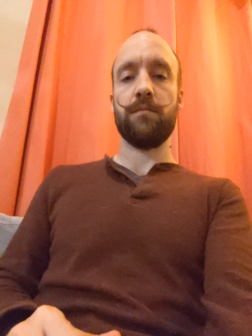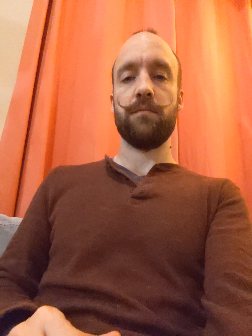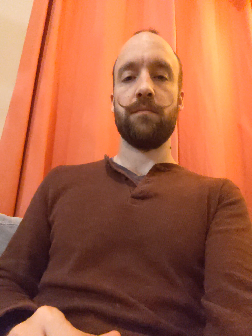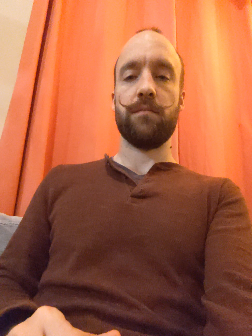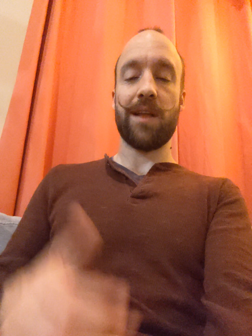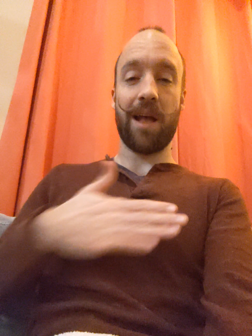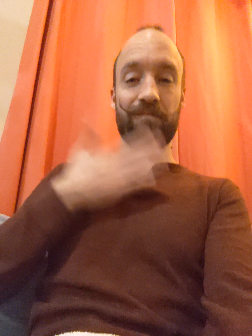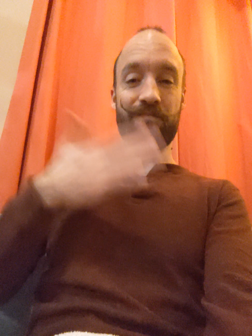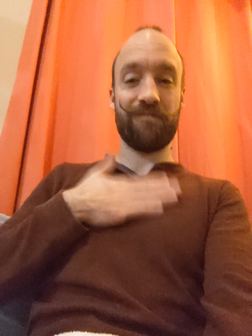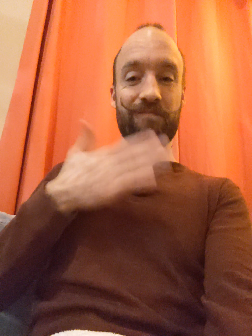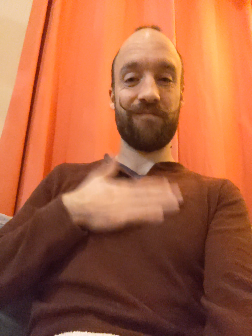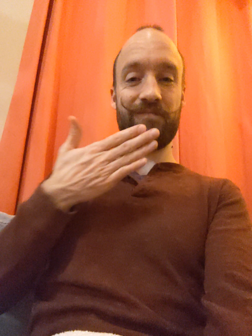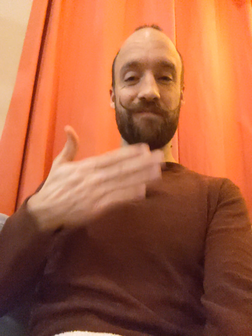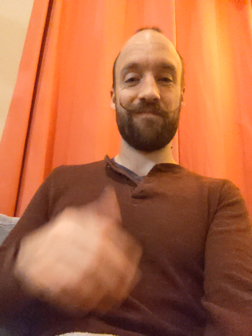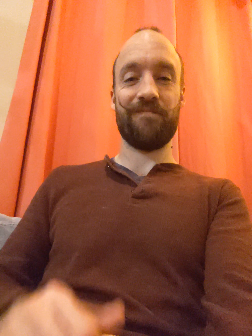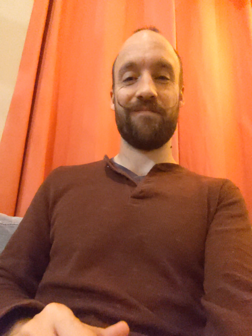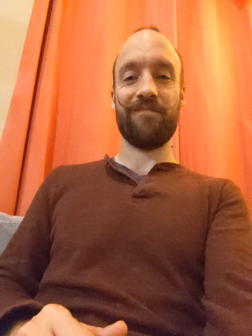happy